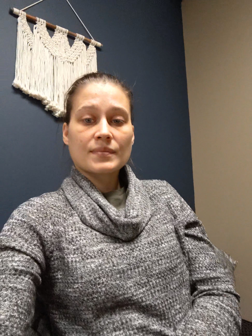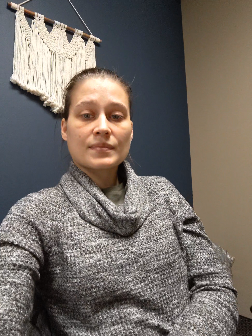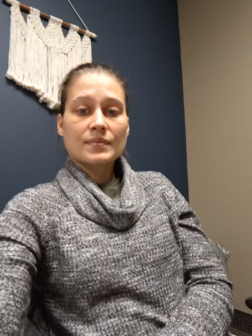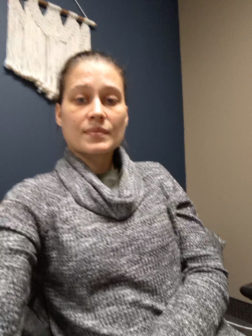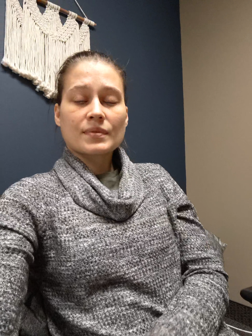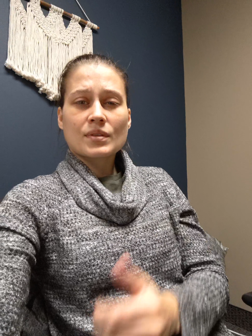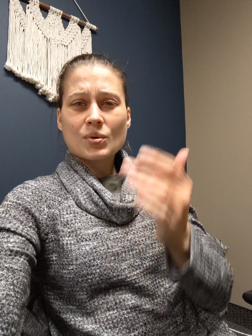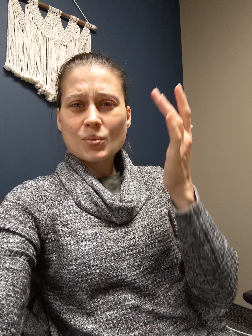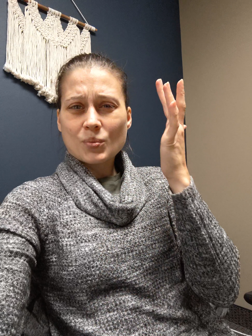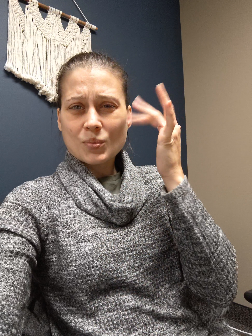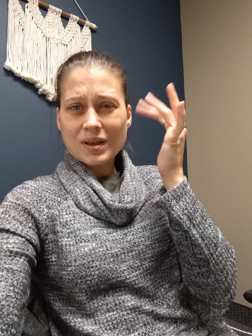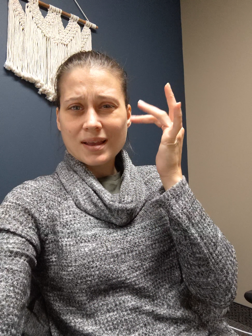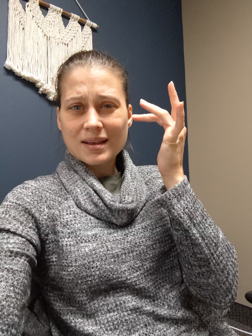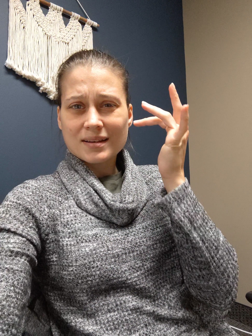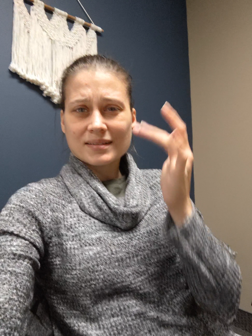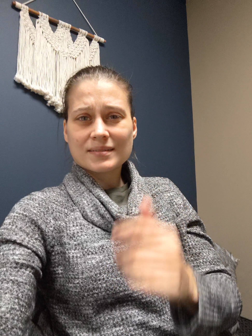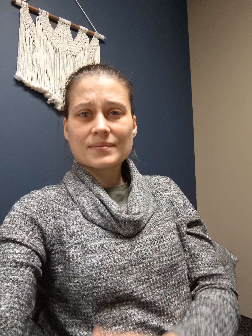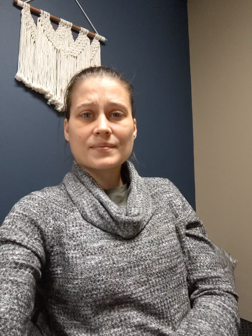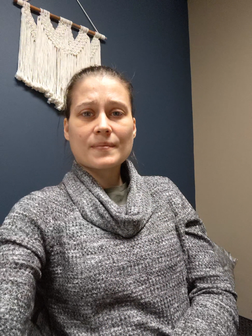why